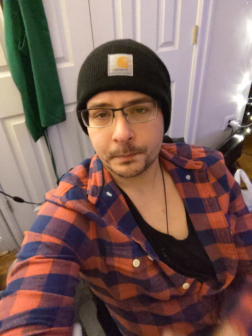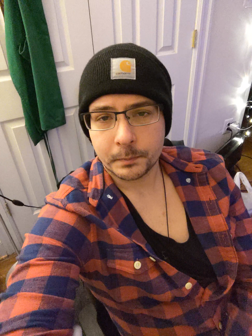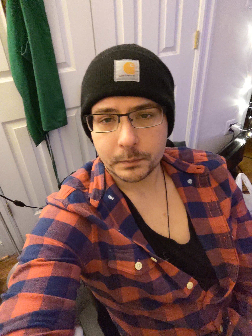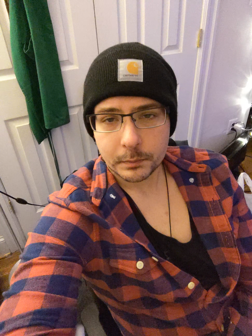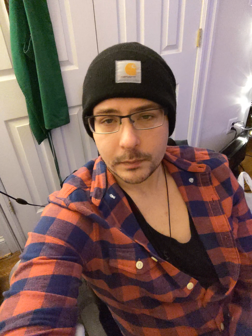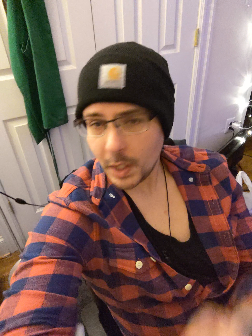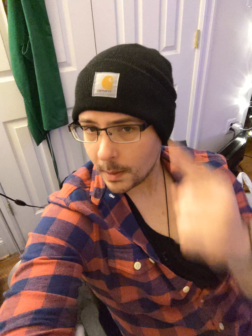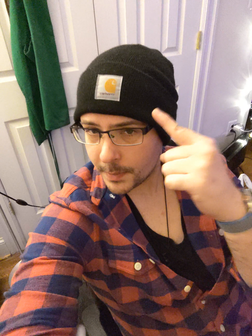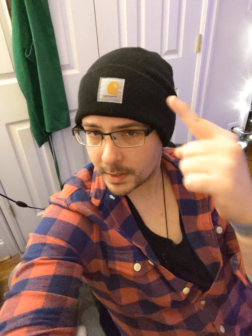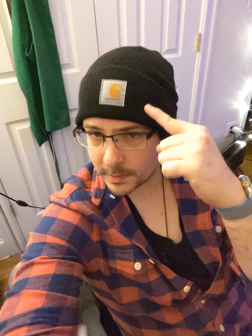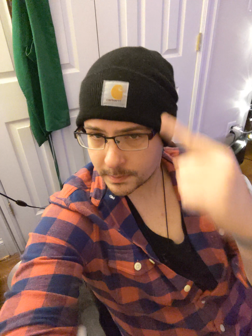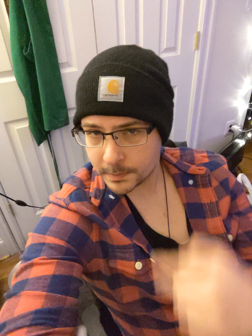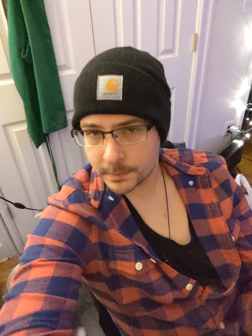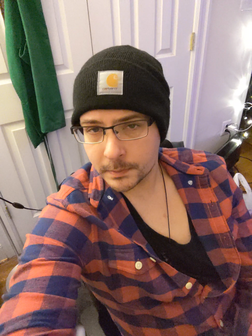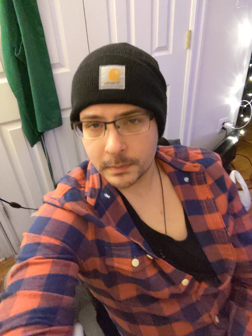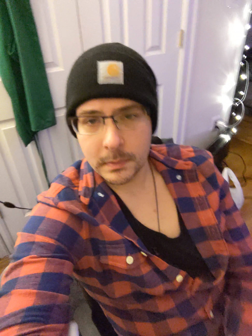penny